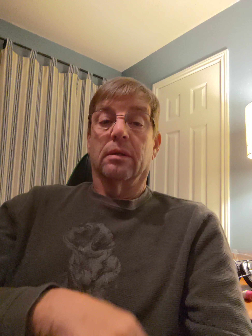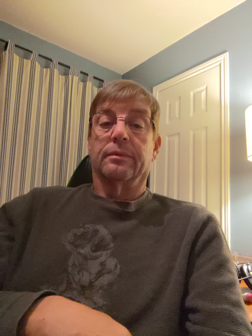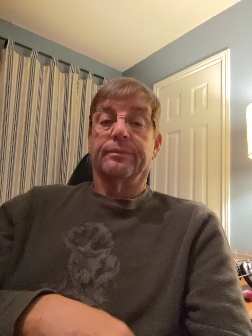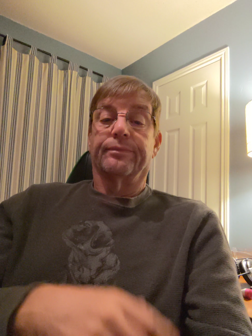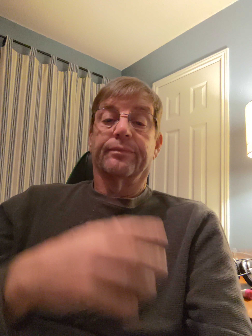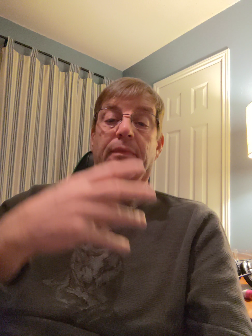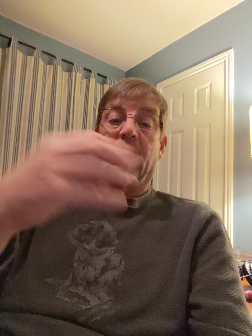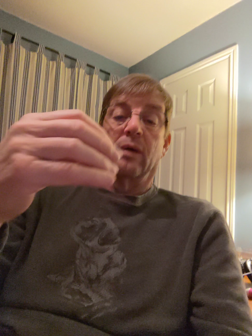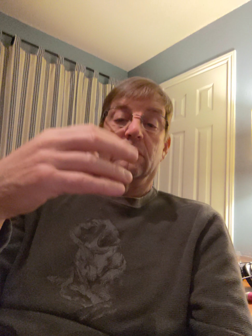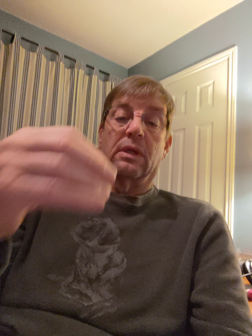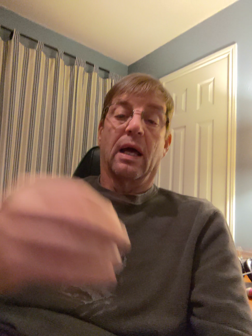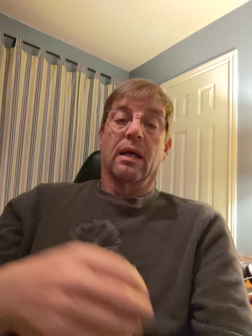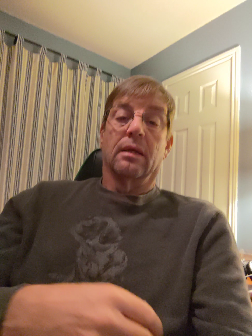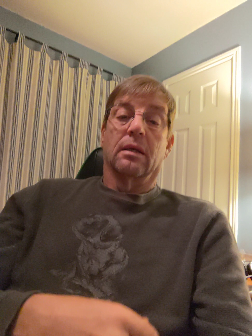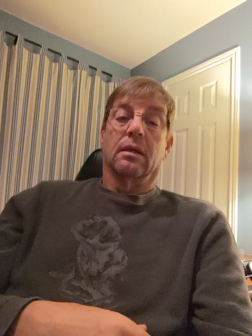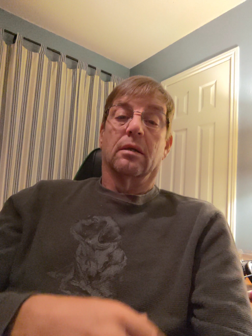outside